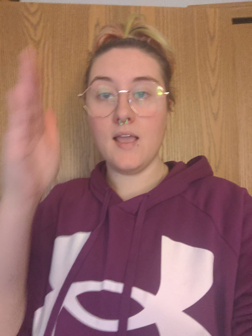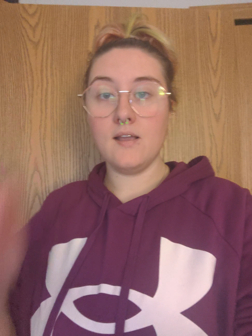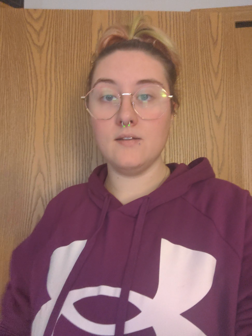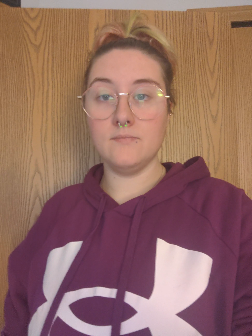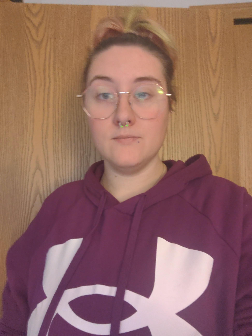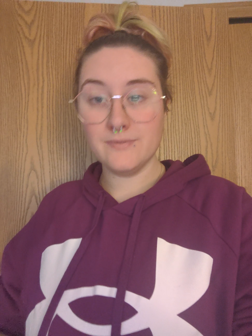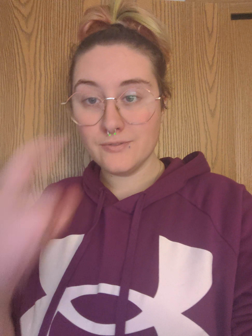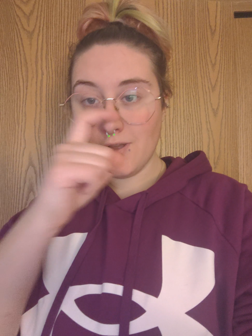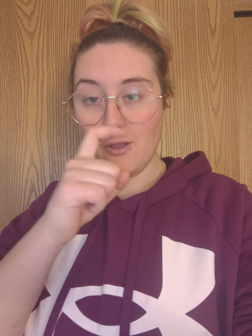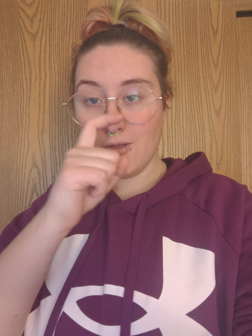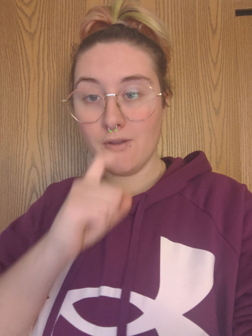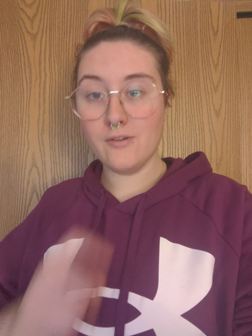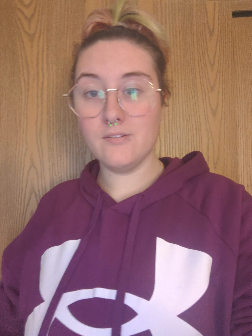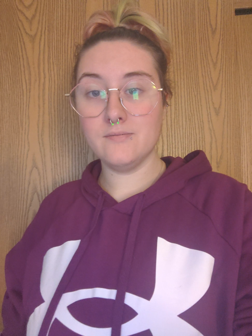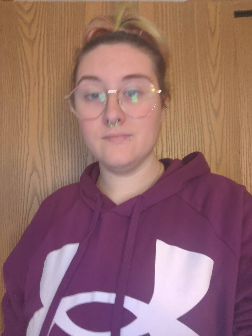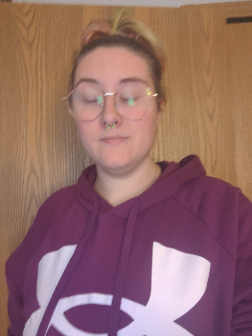doll